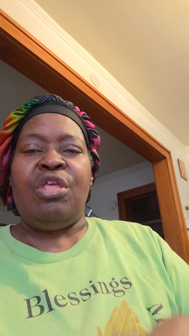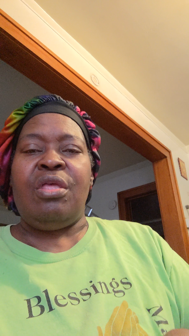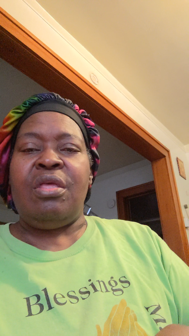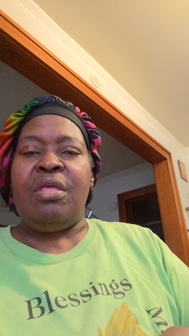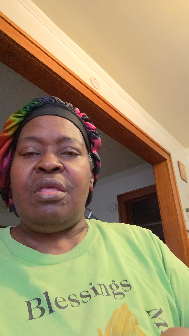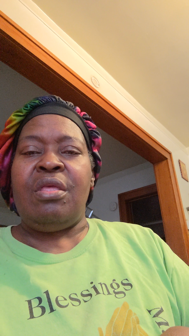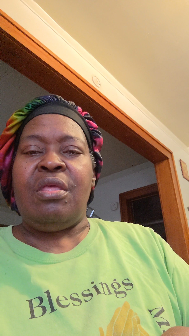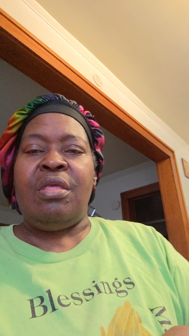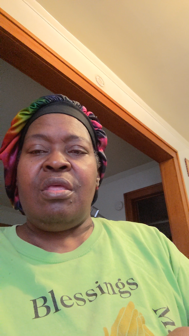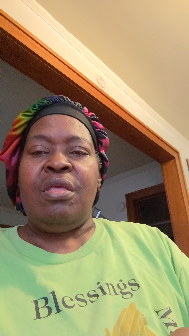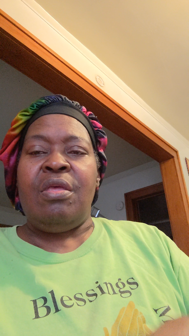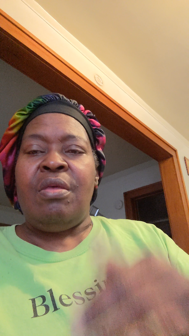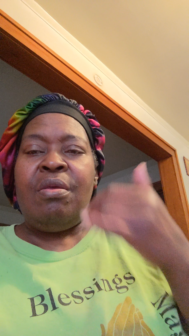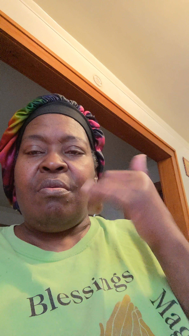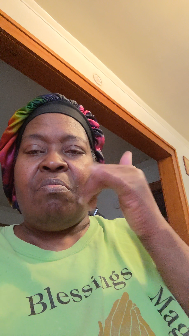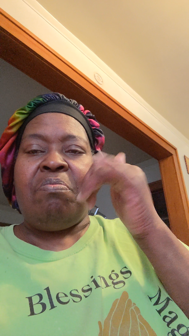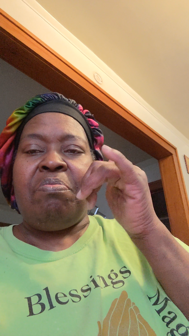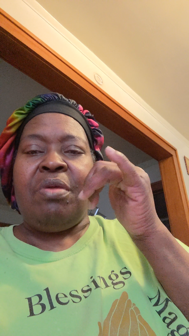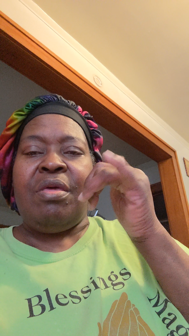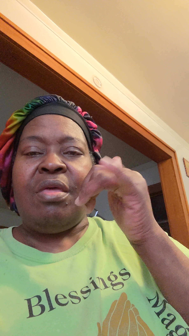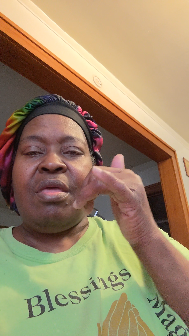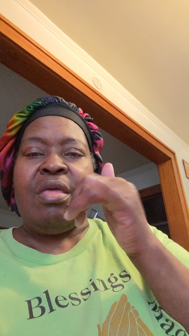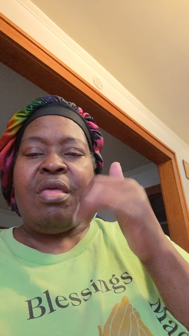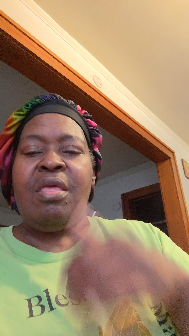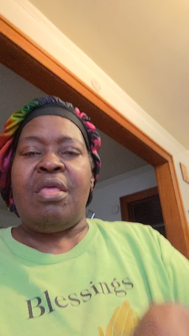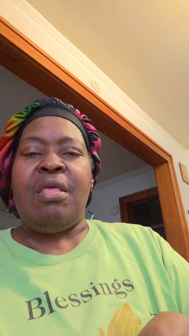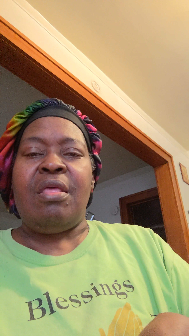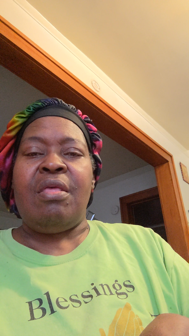play